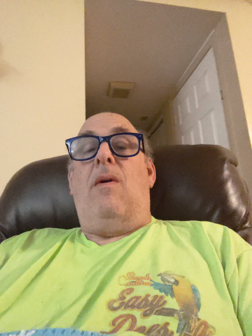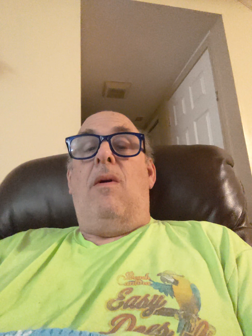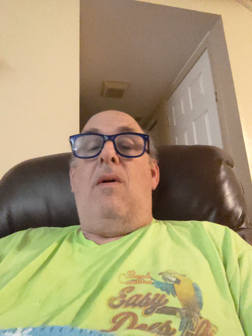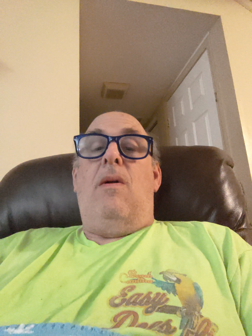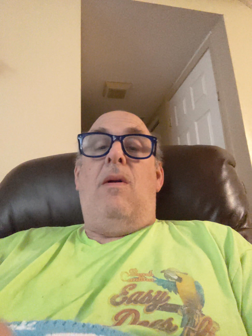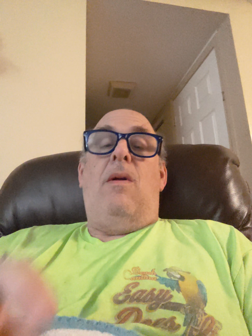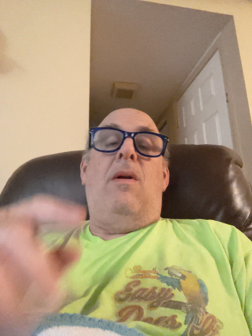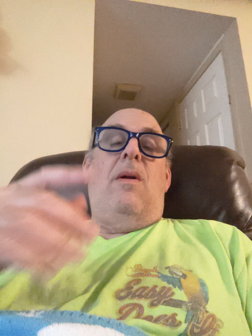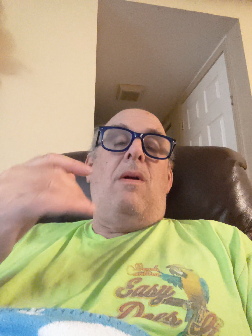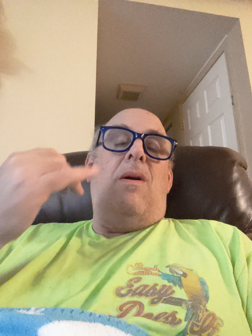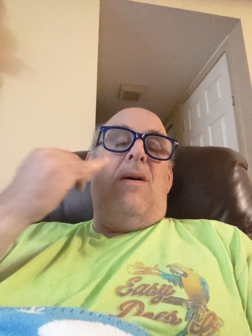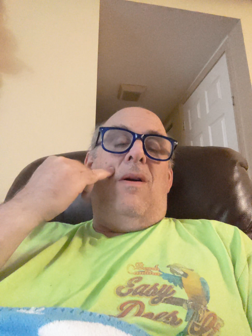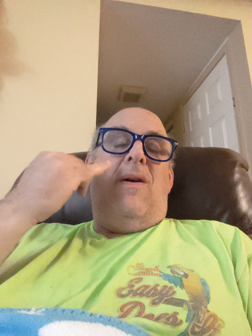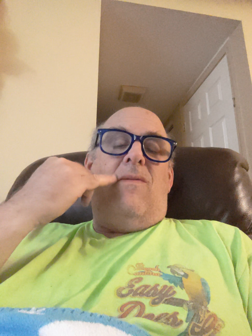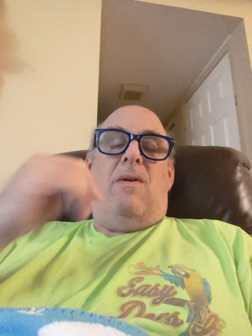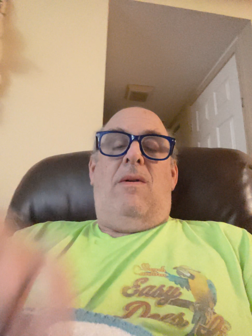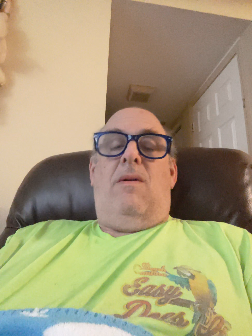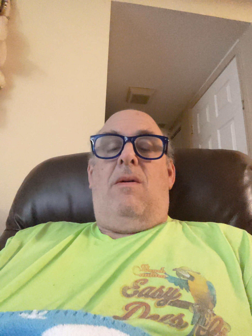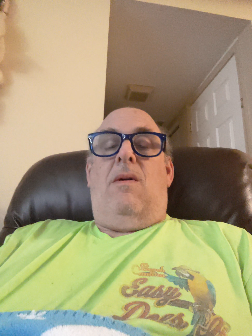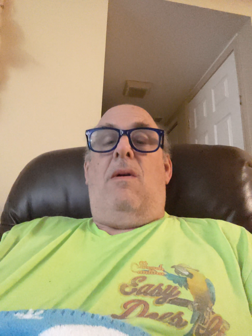if